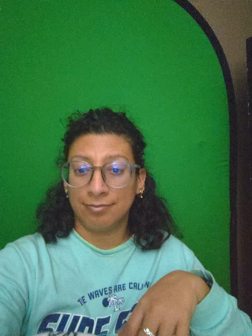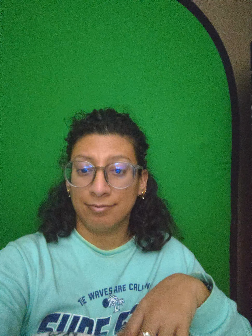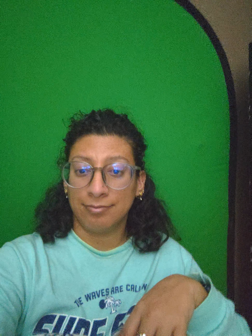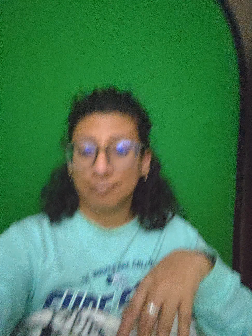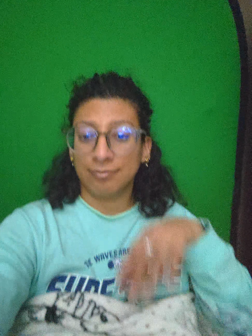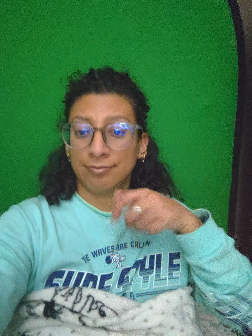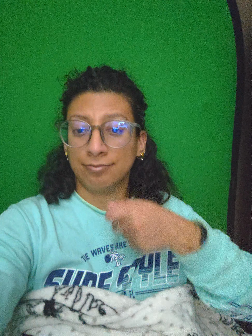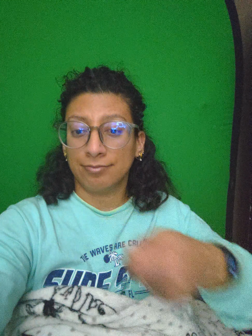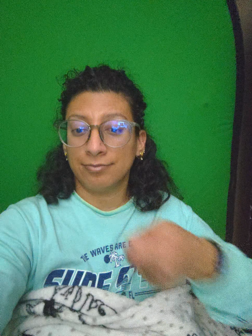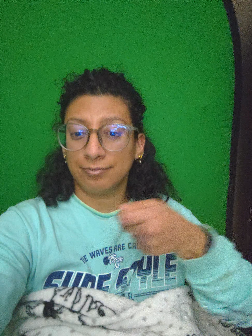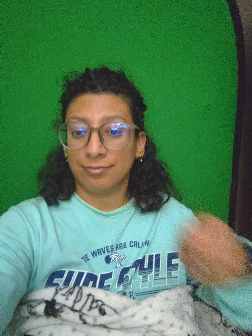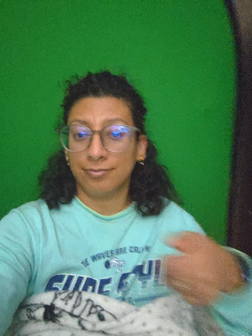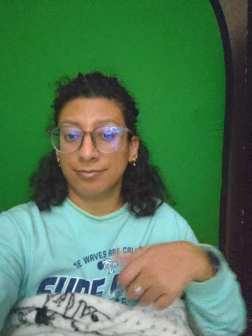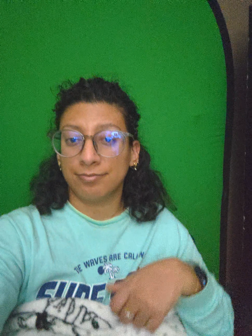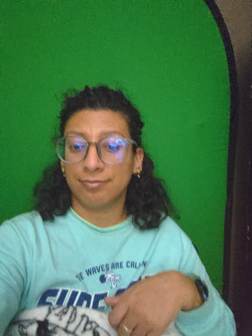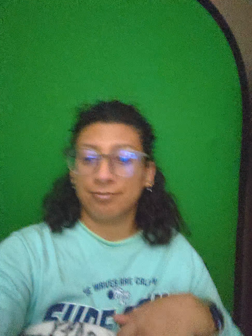vacuum